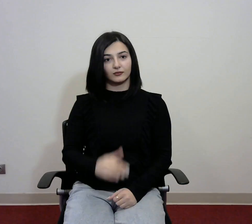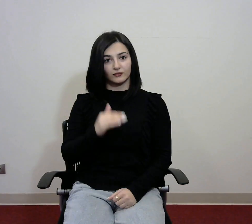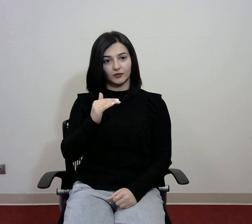siz